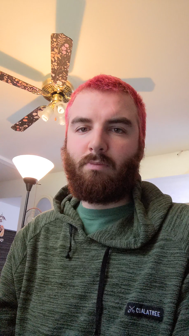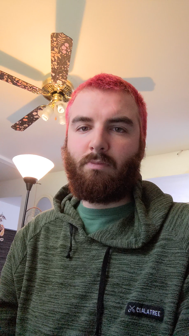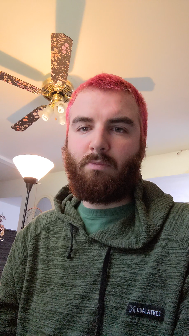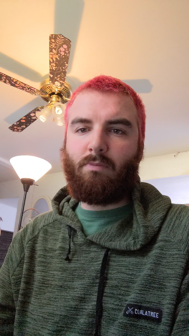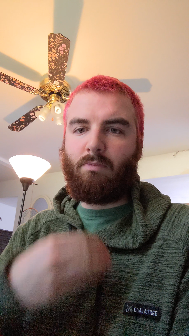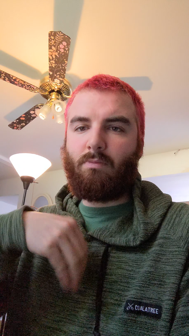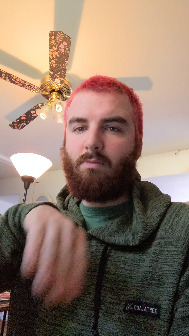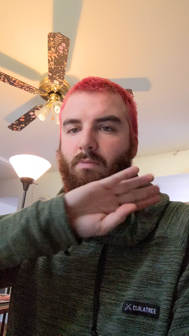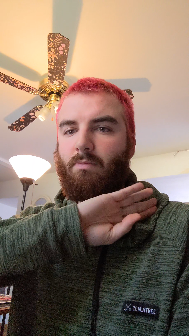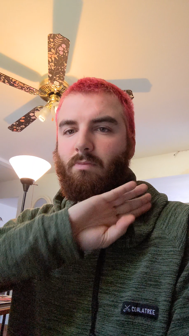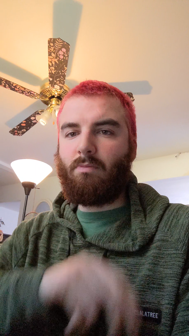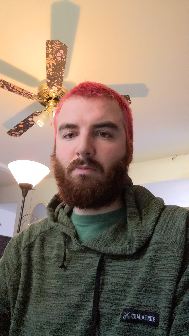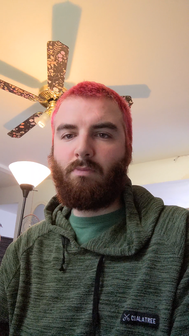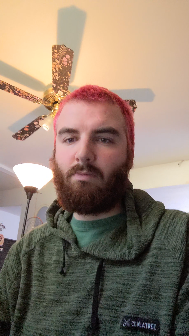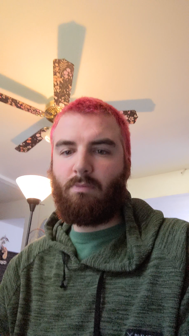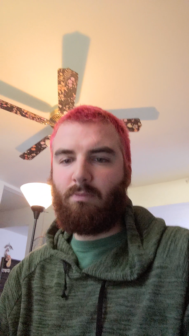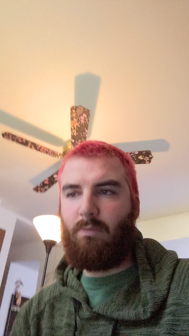scarf